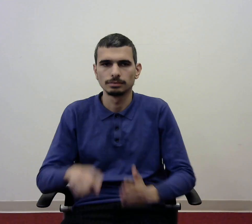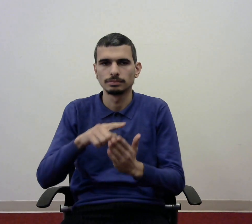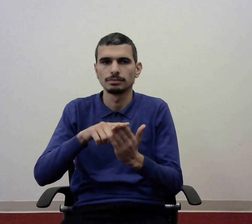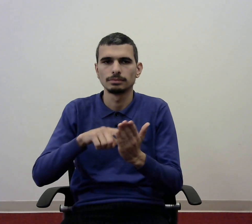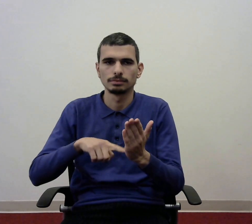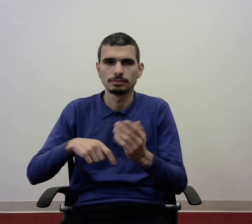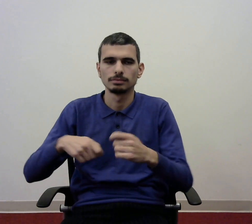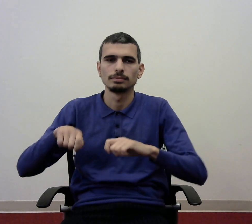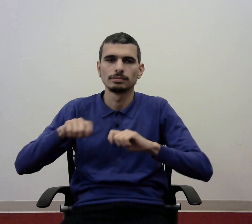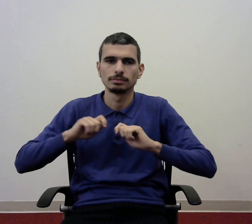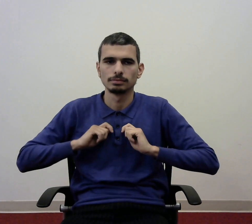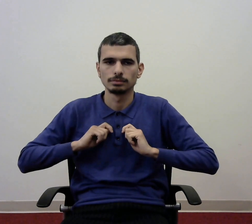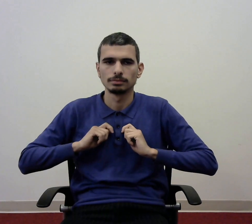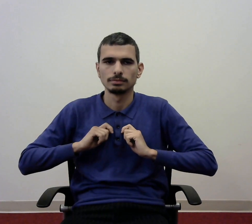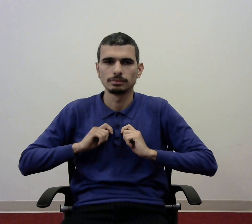etibarnamə